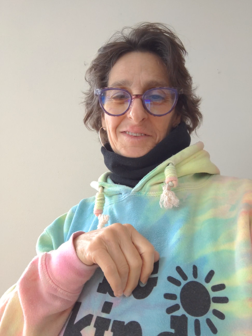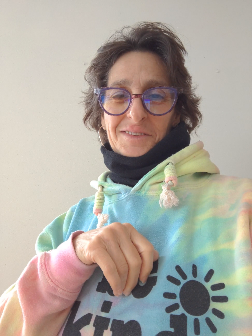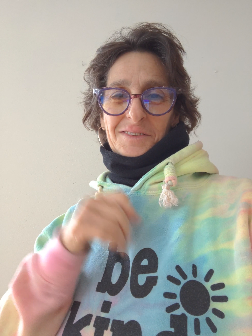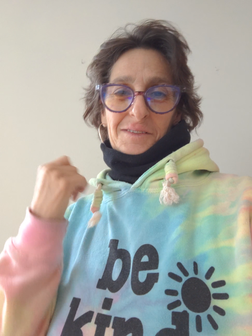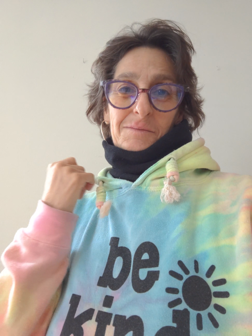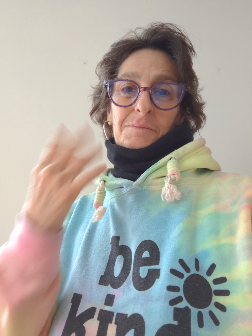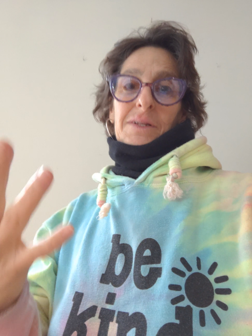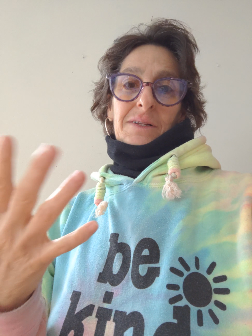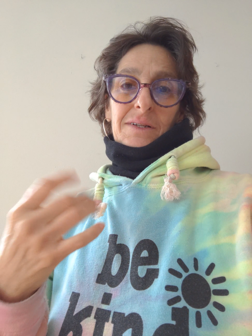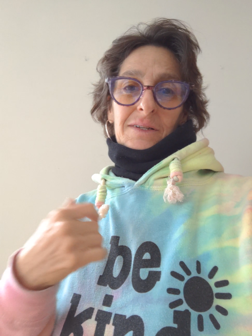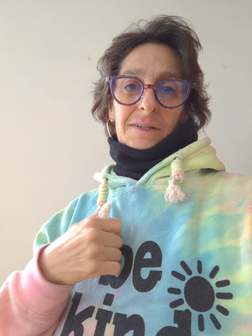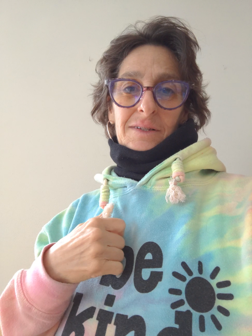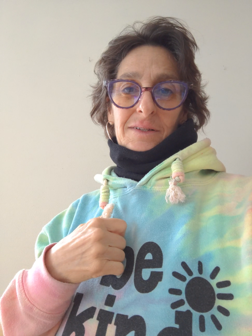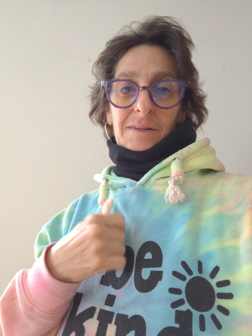many